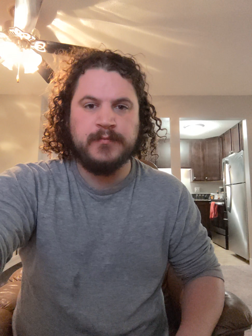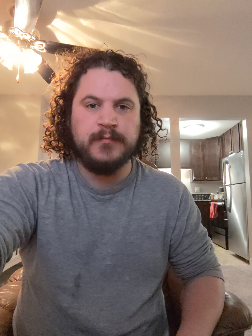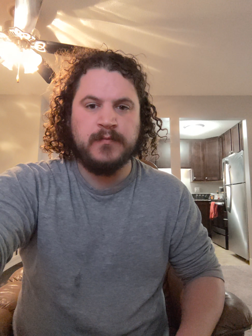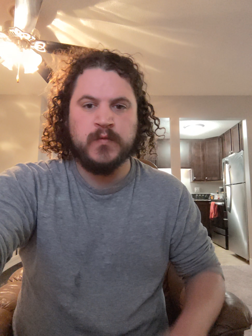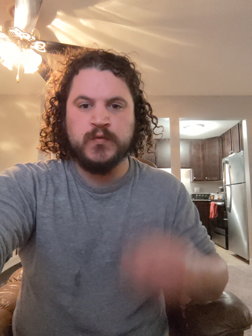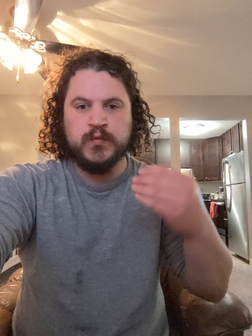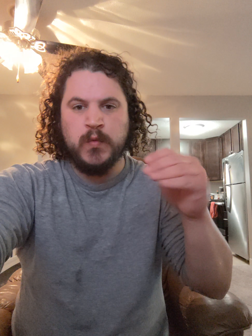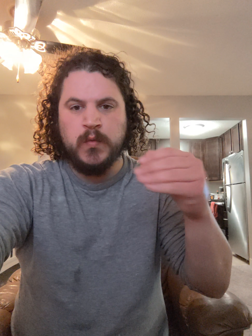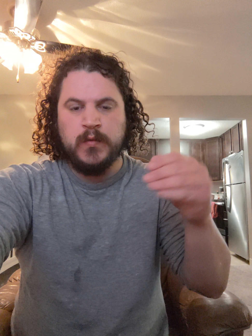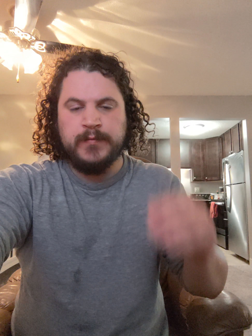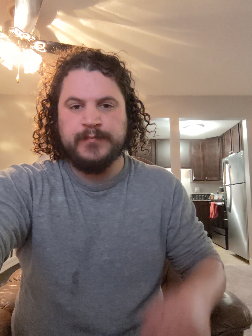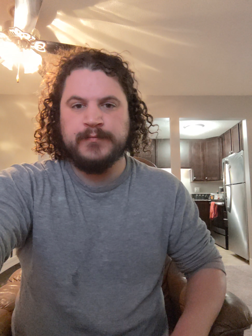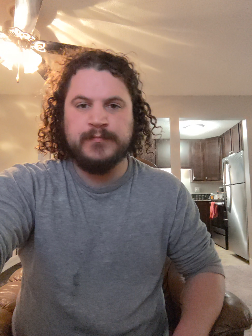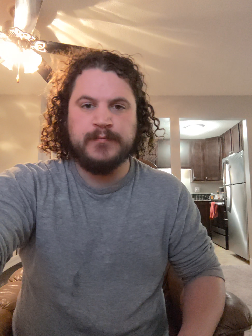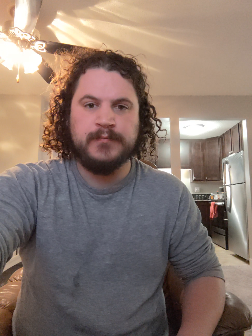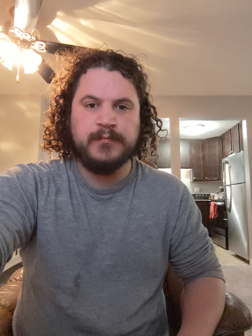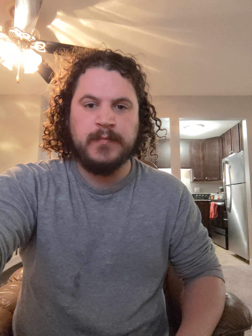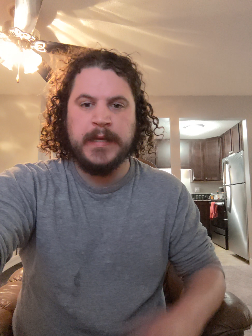store